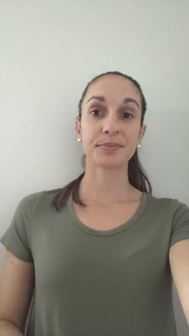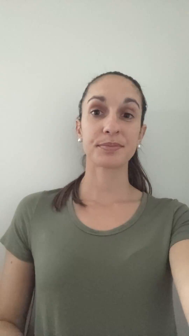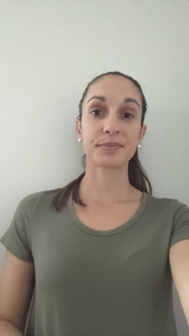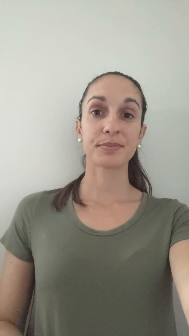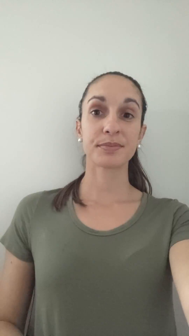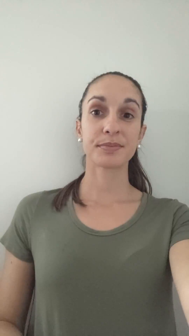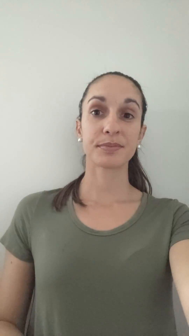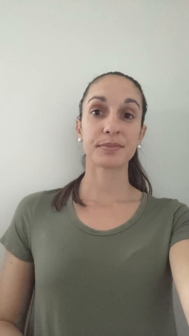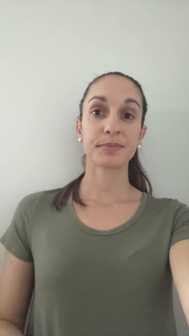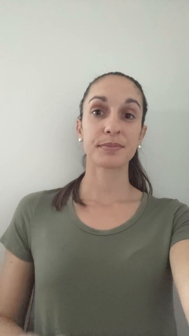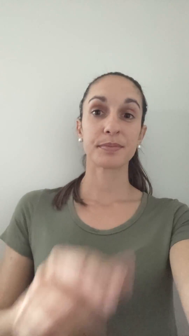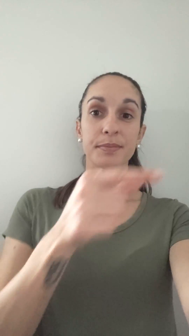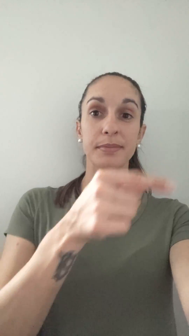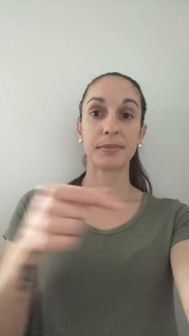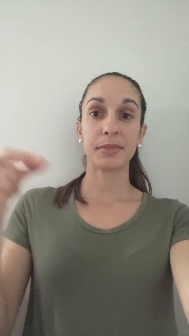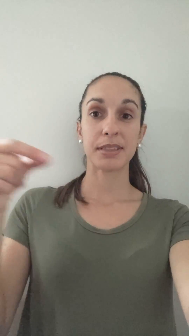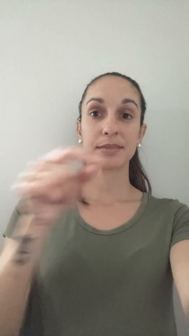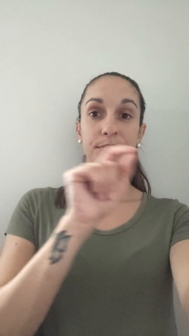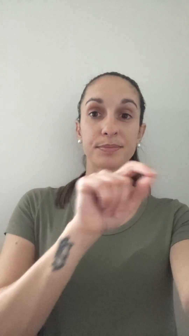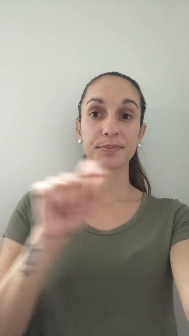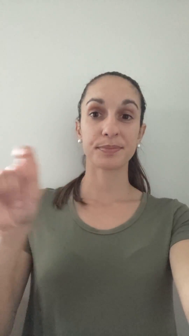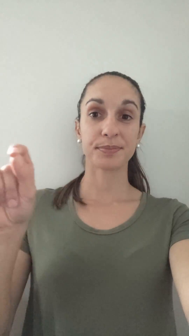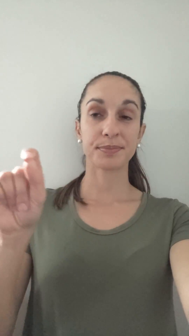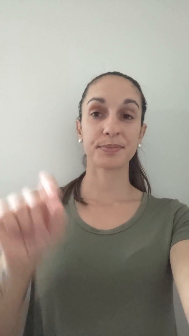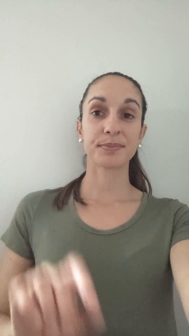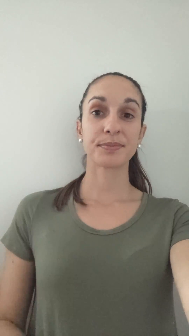peas